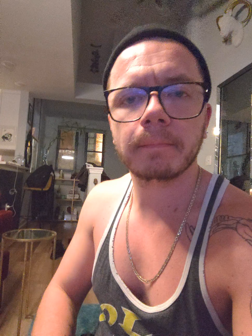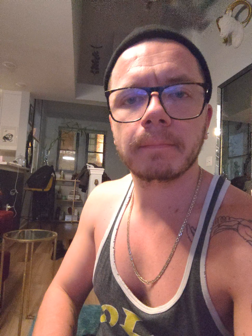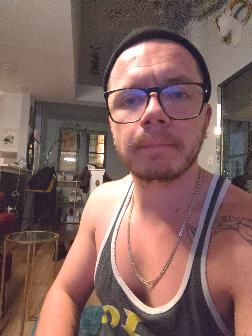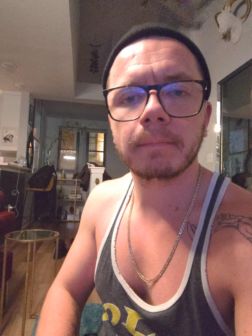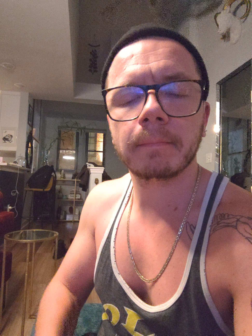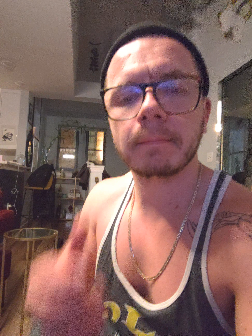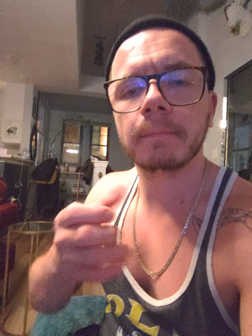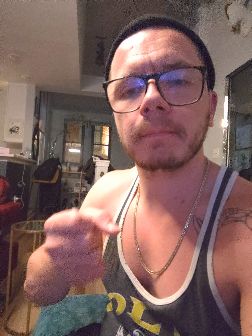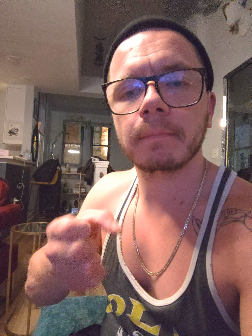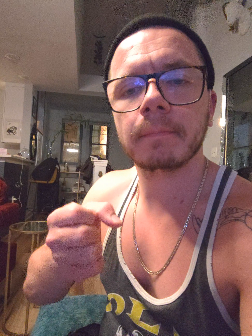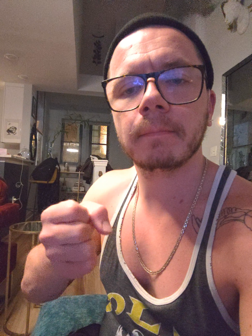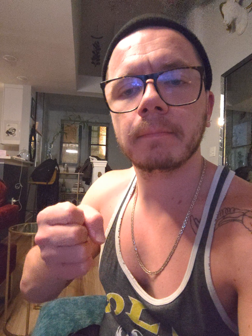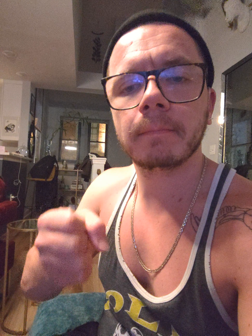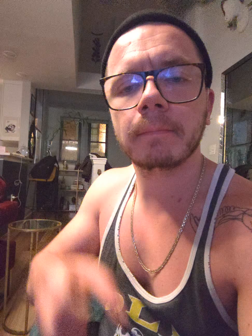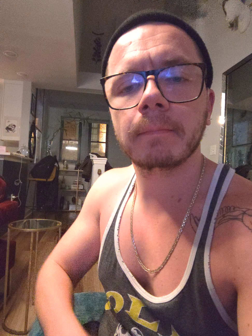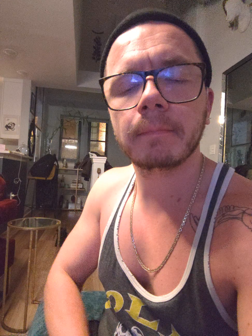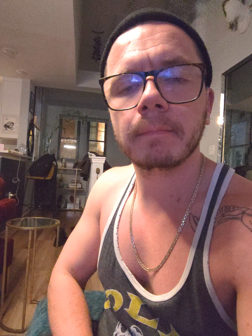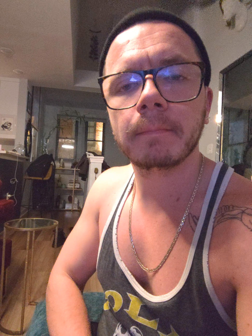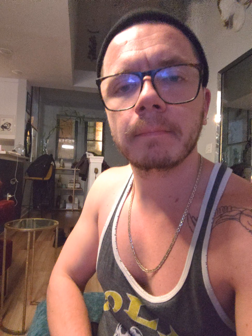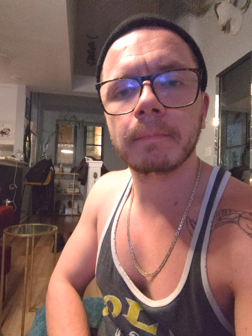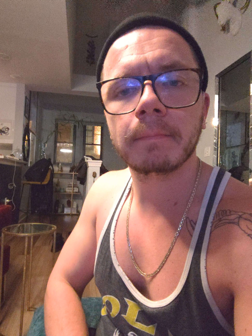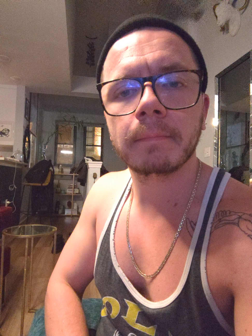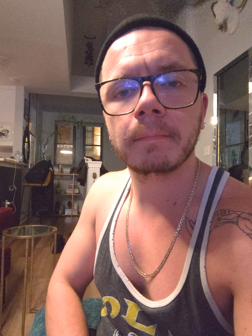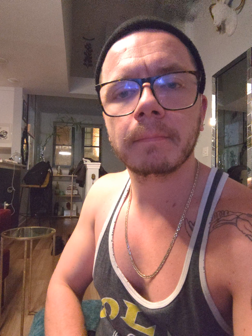milk